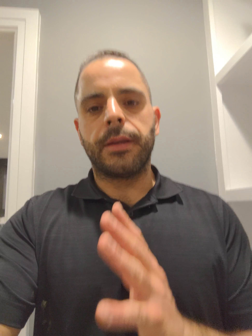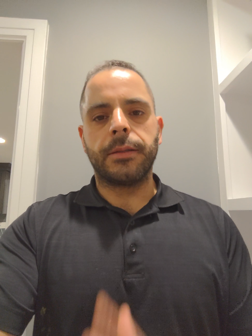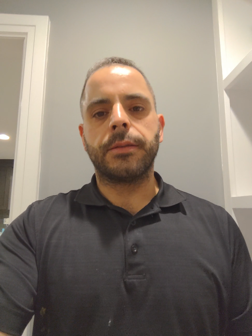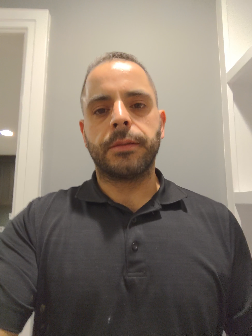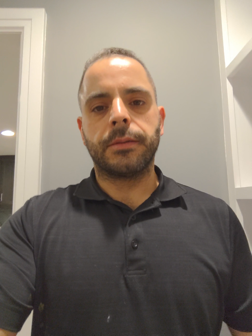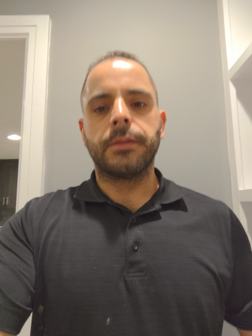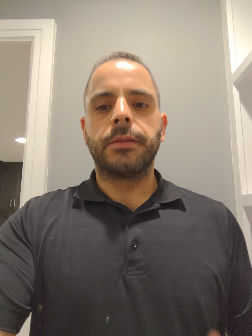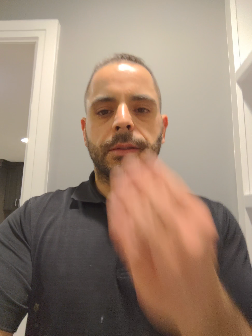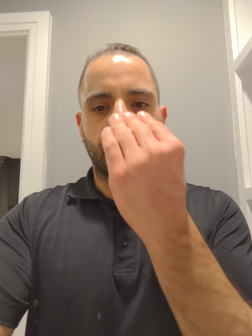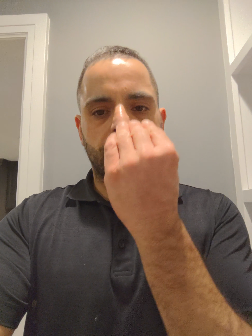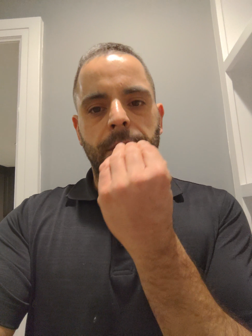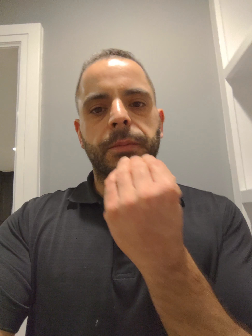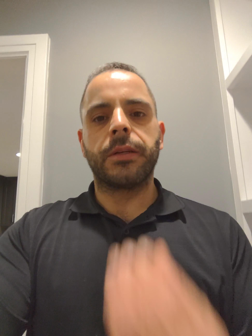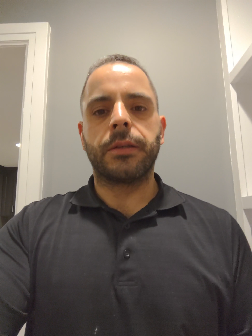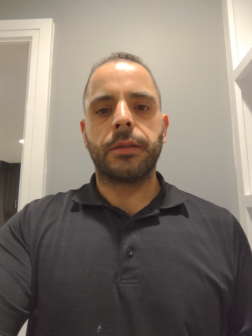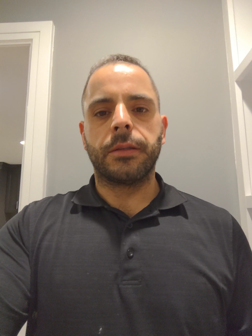sleep